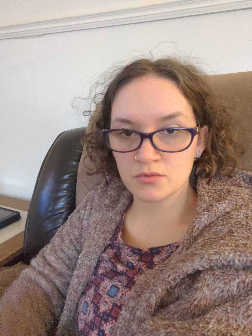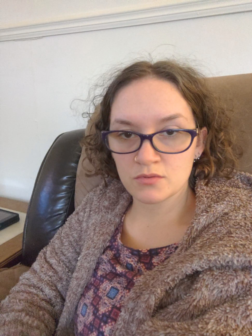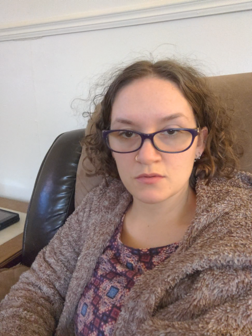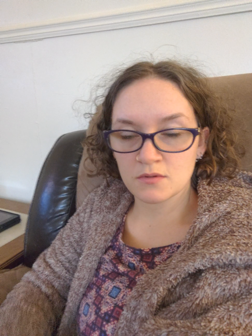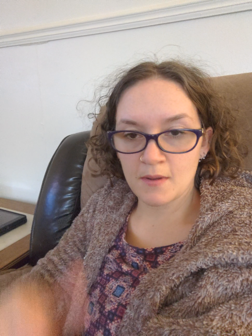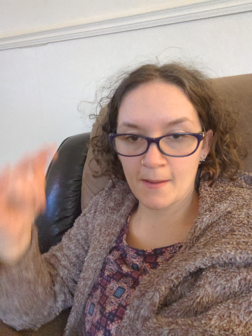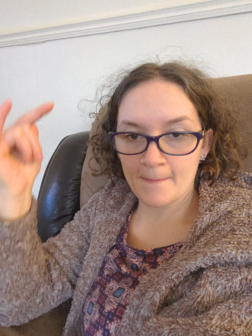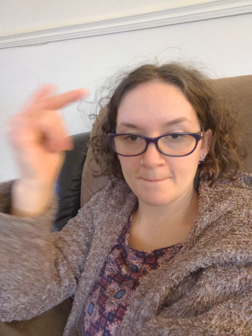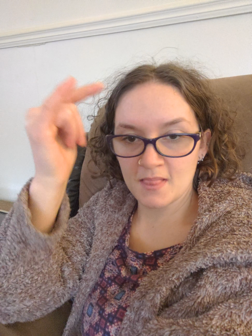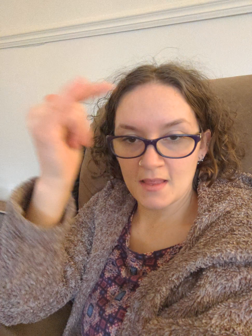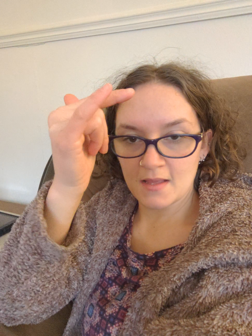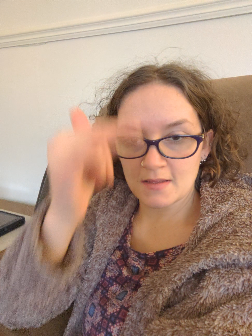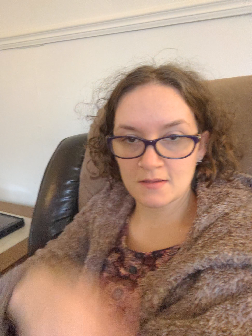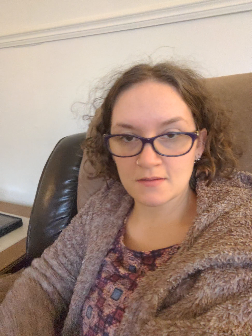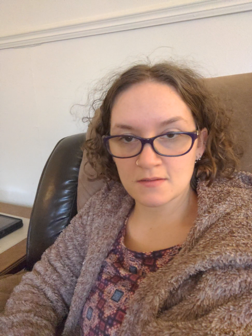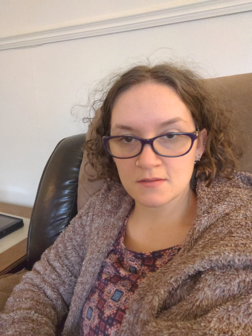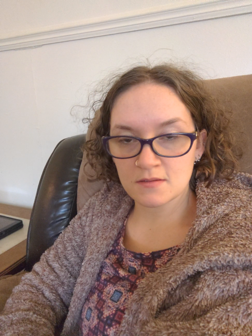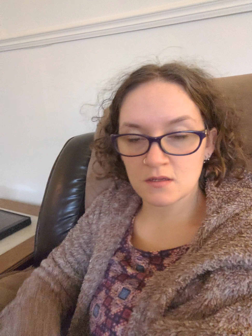airplane